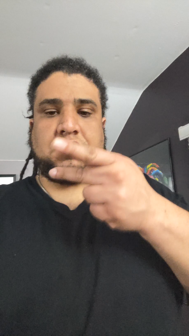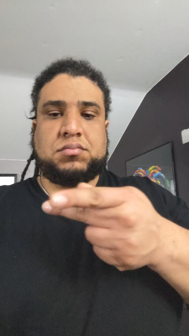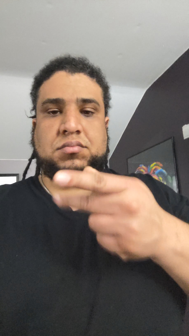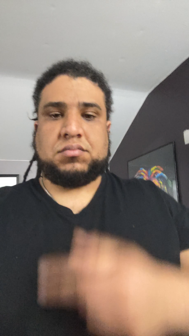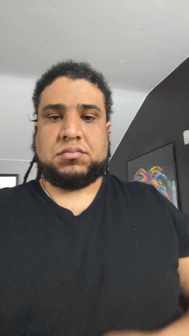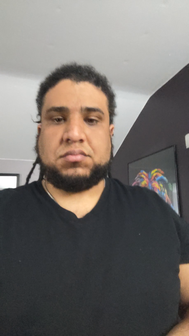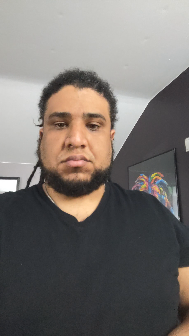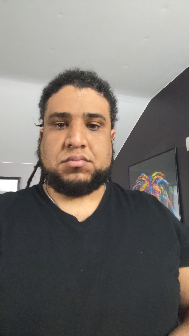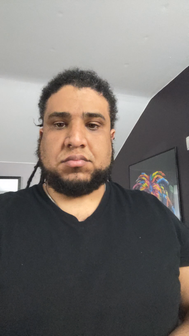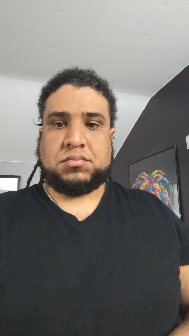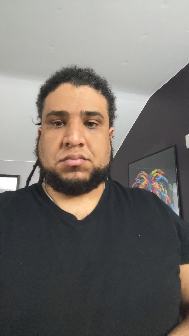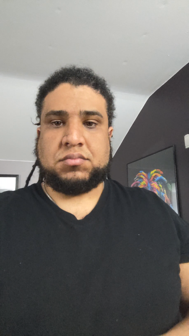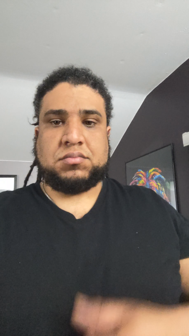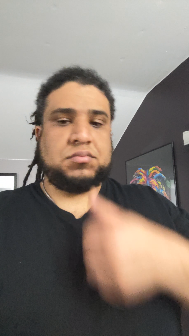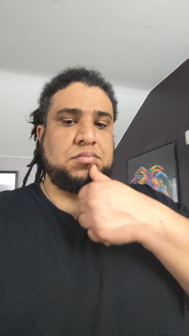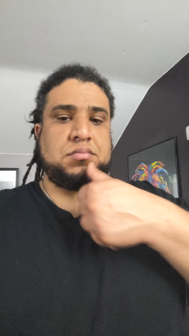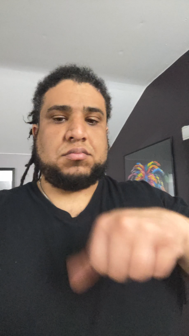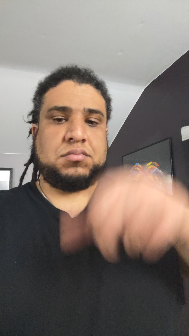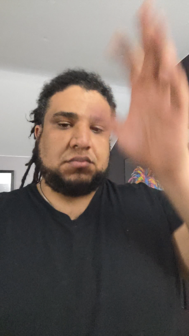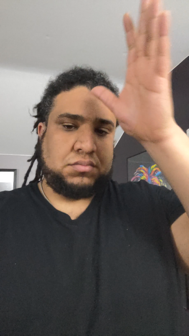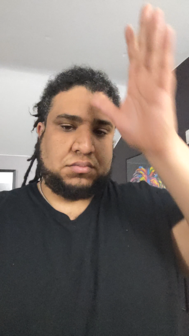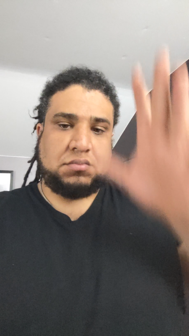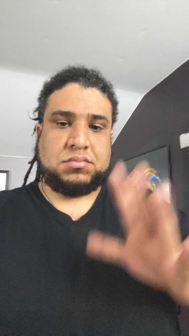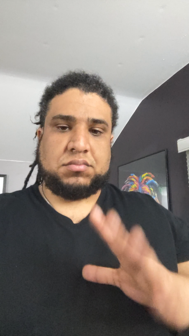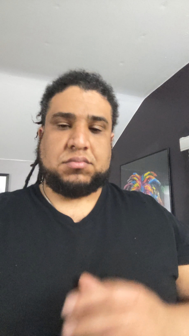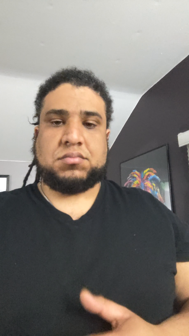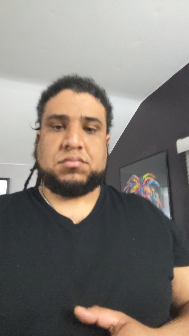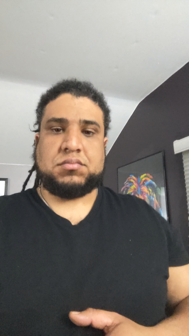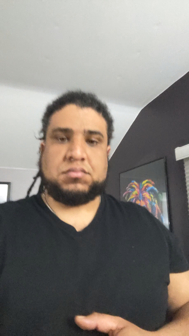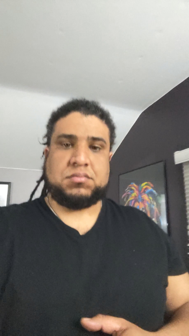mailman